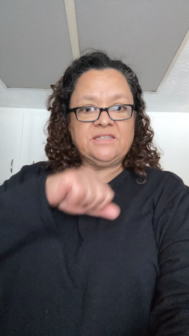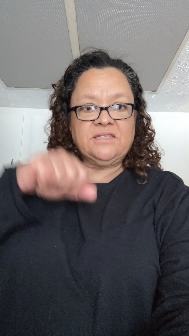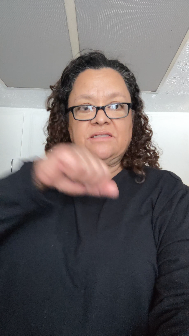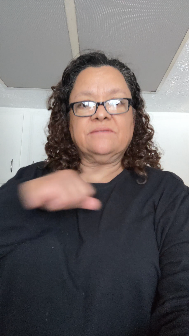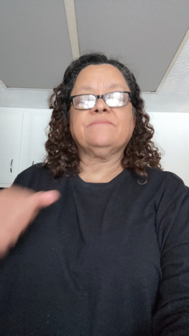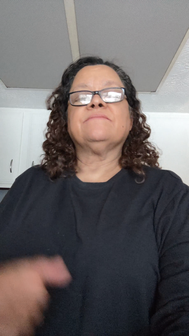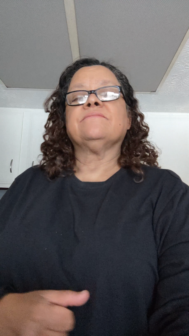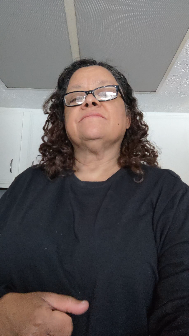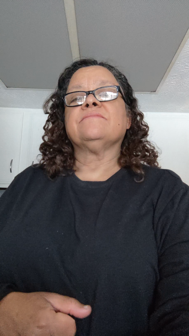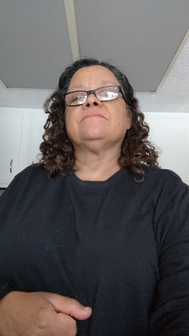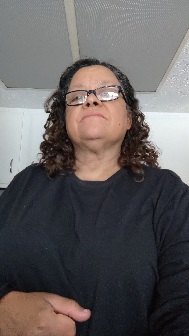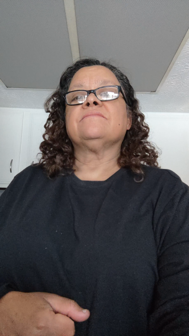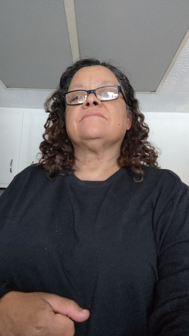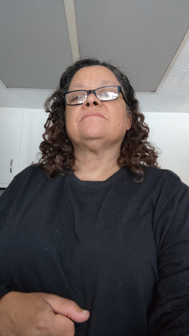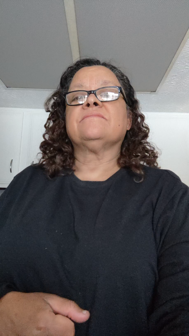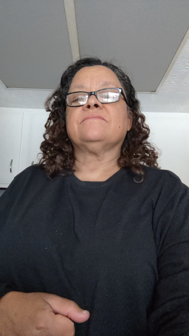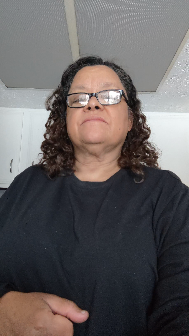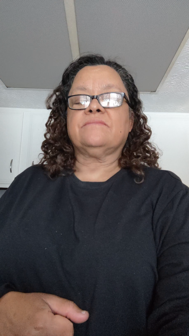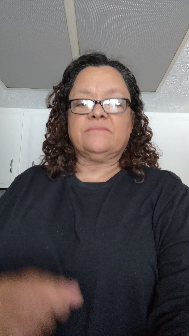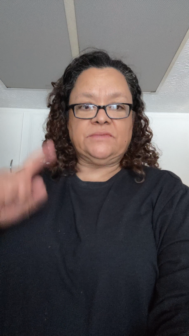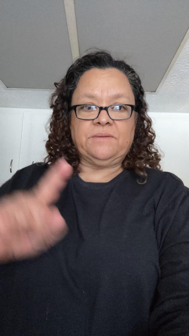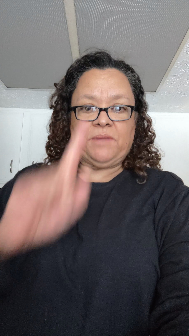bump